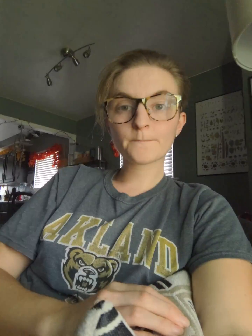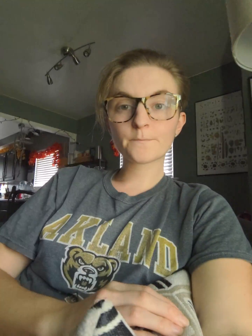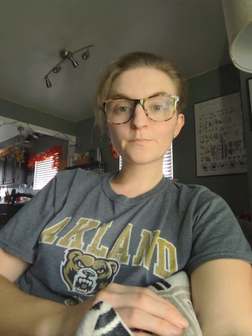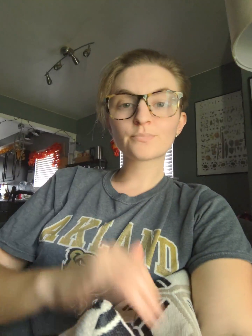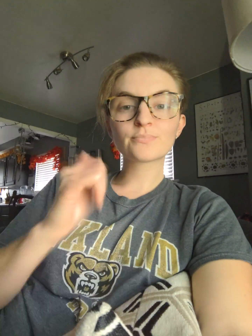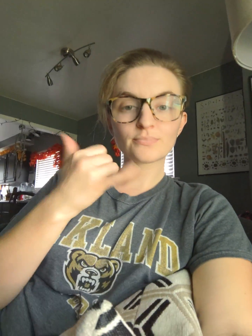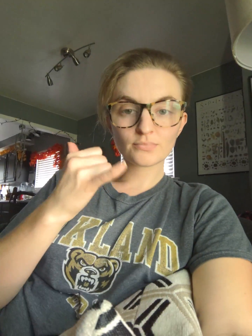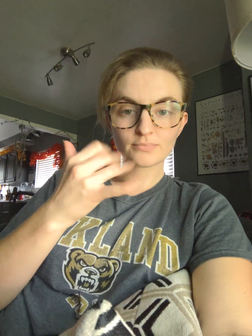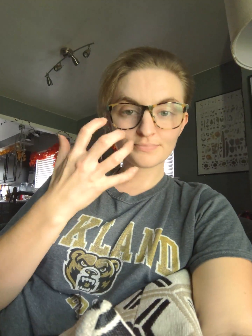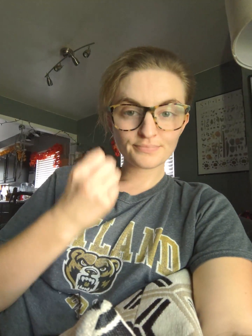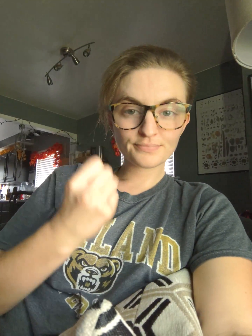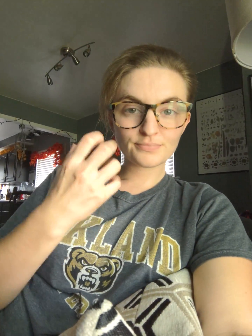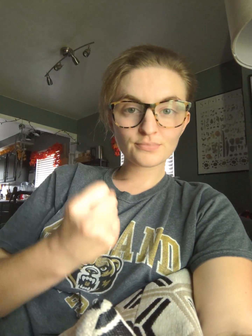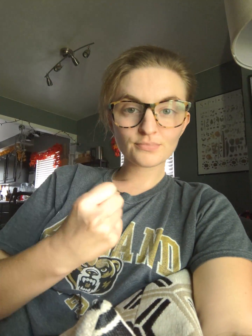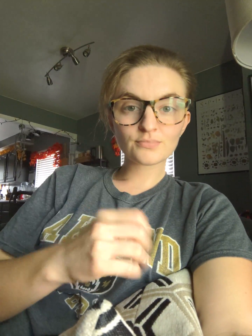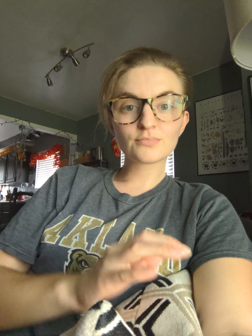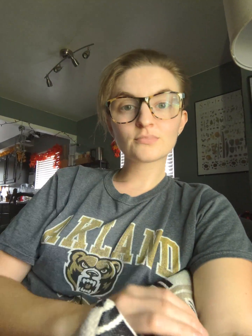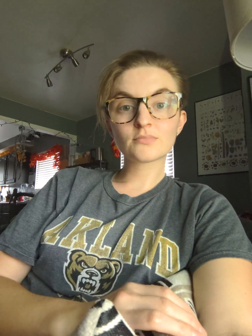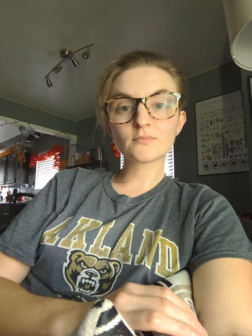play dough